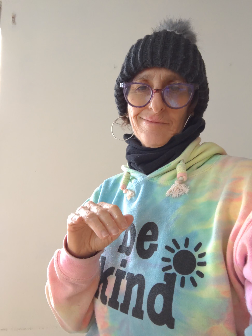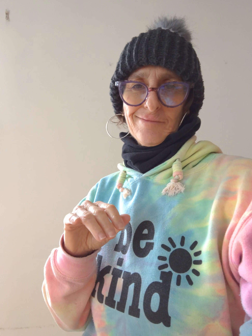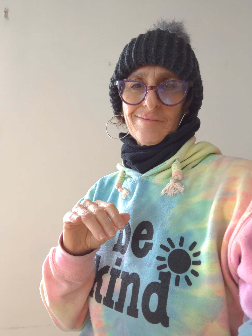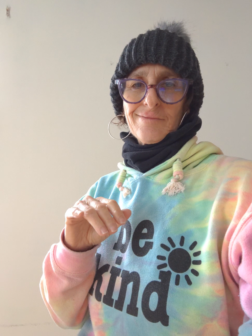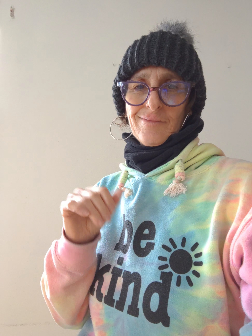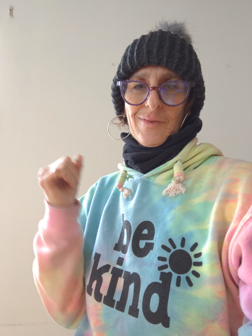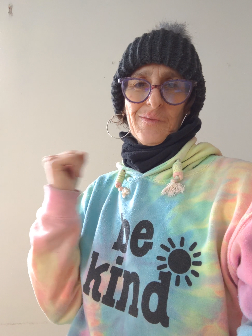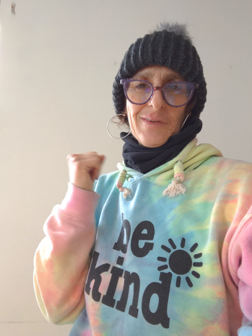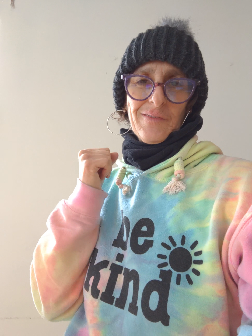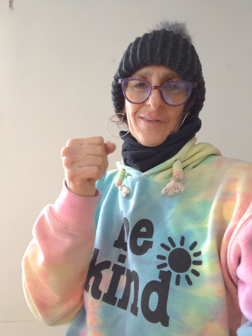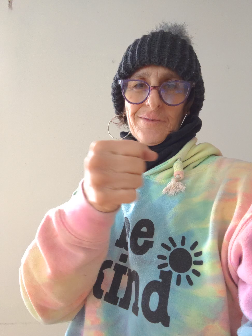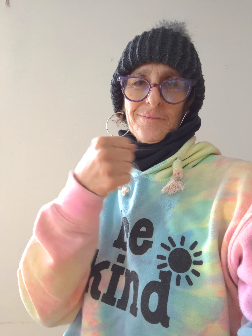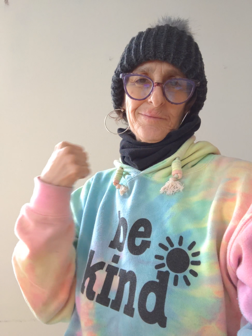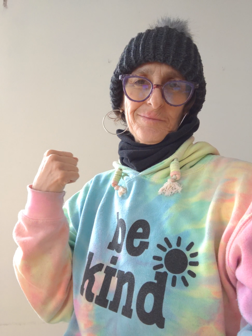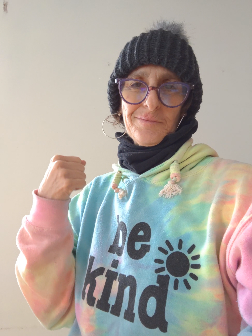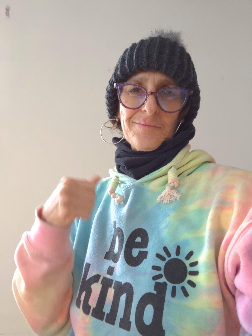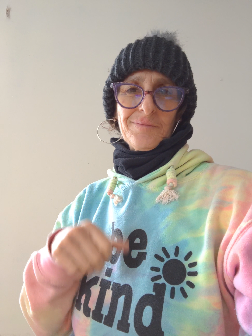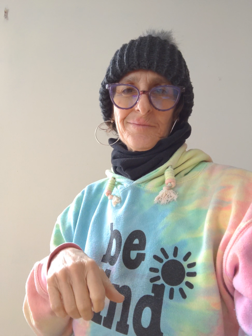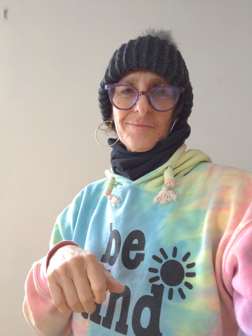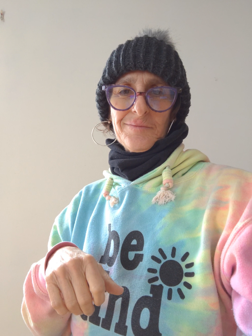refrigerator